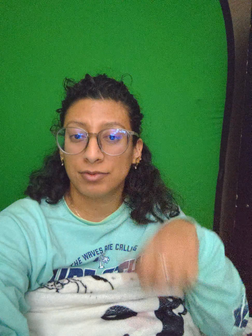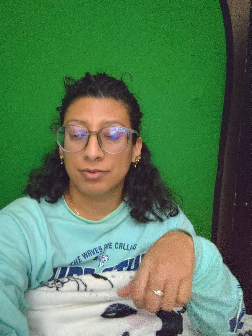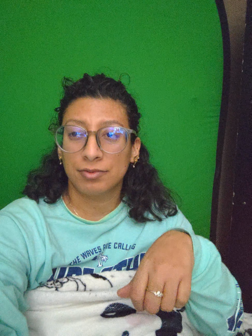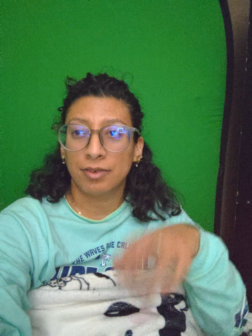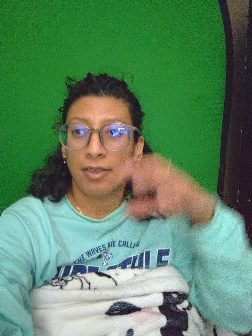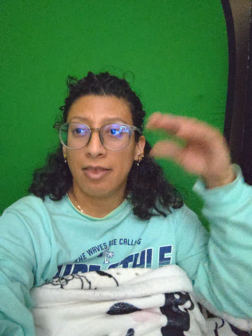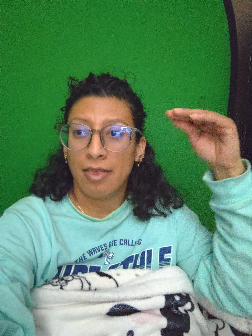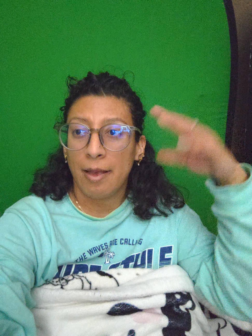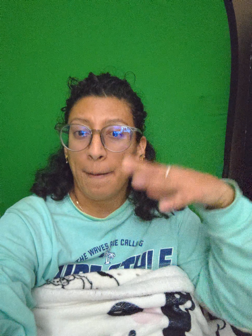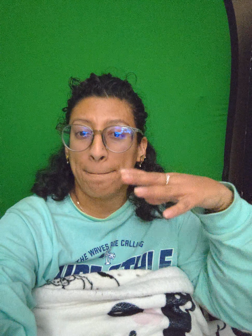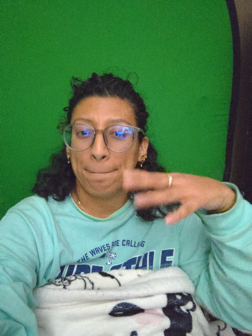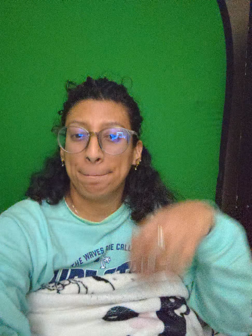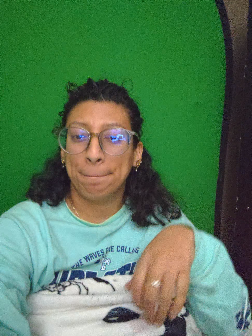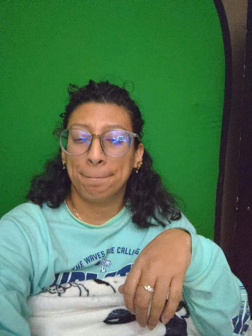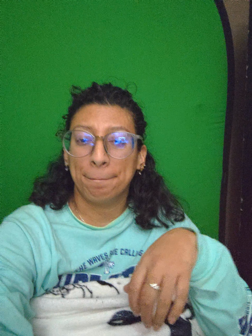lamp